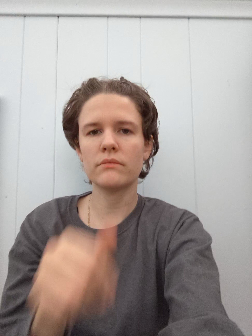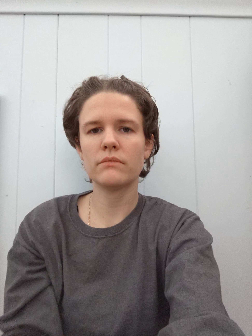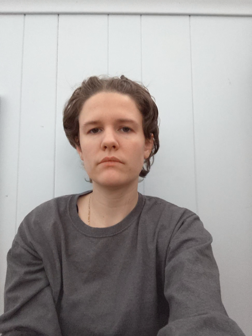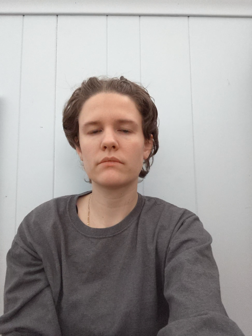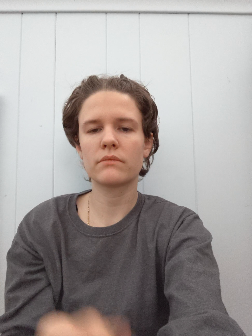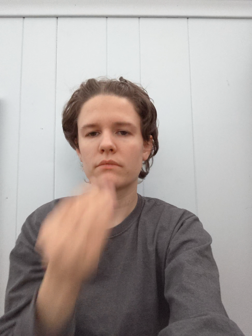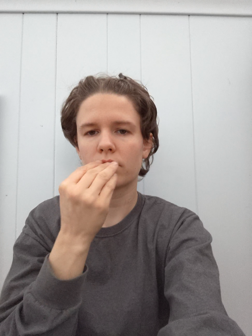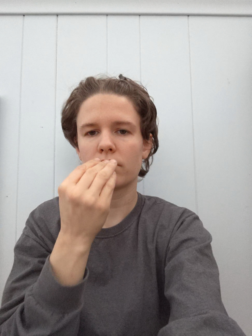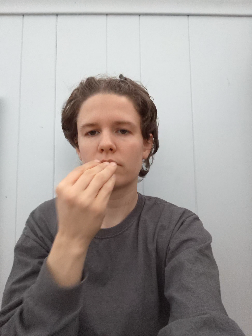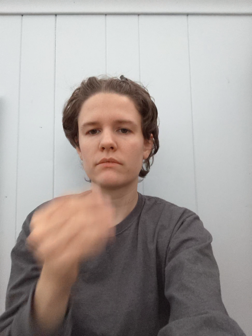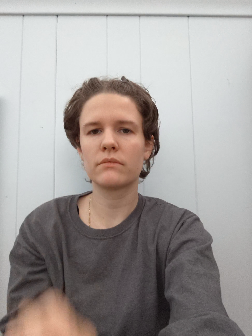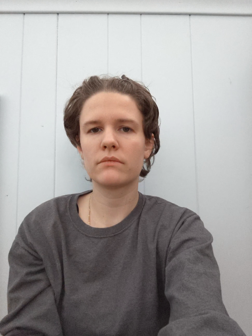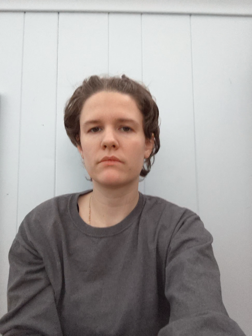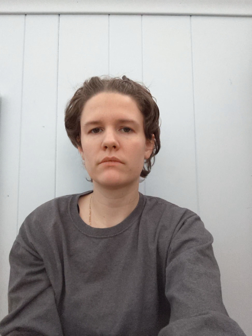food